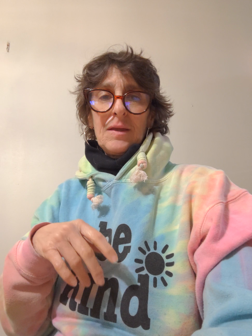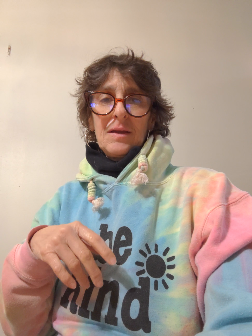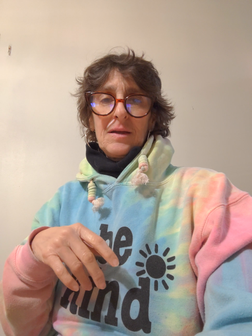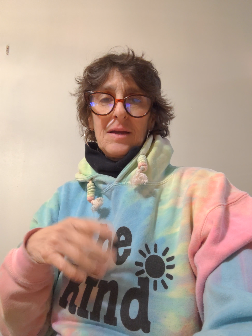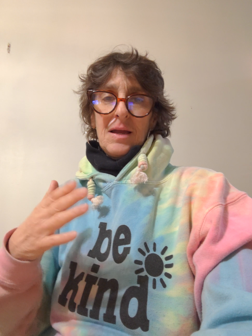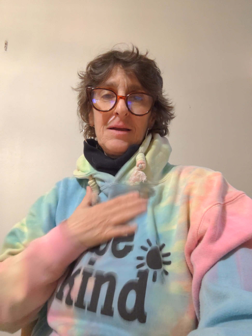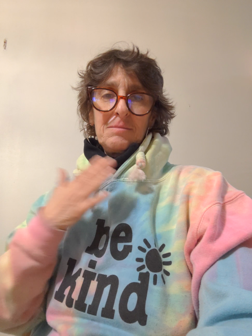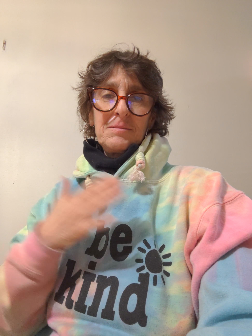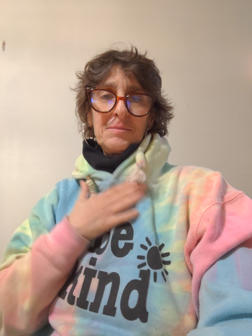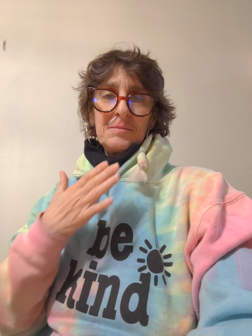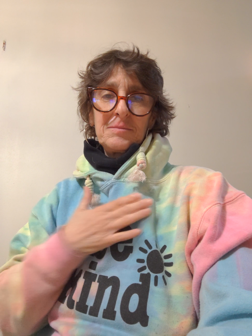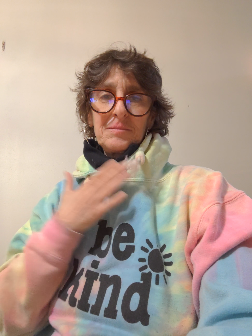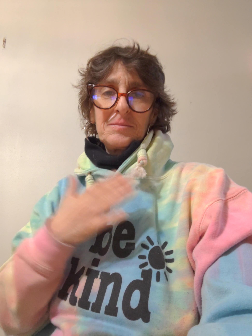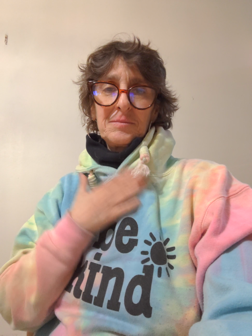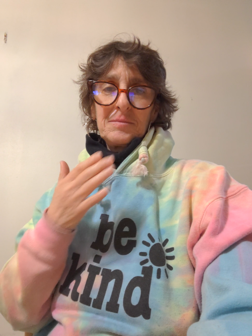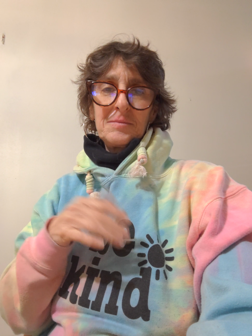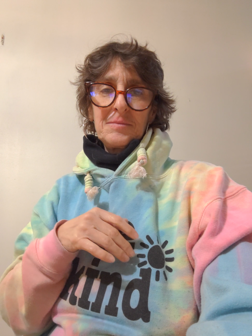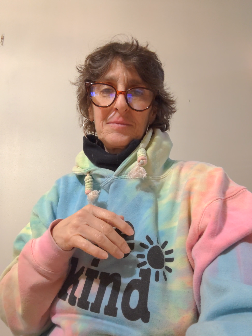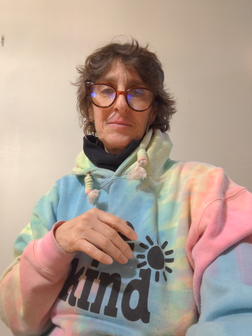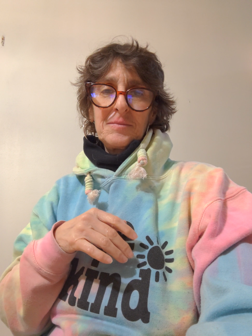happy